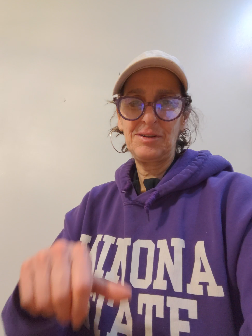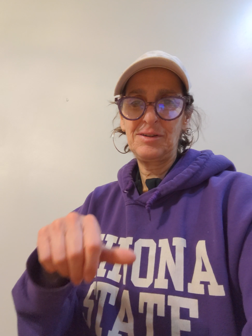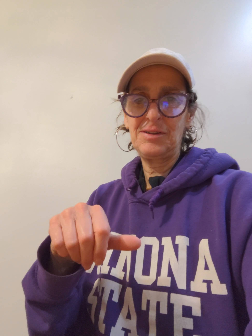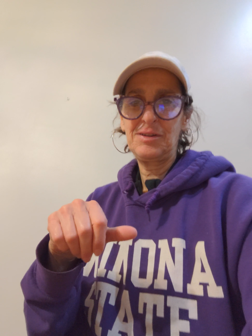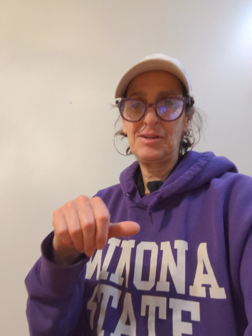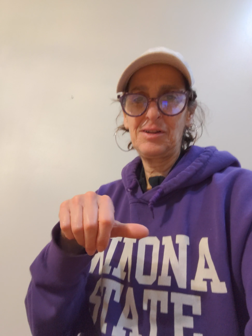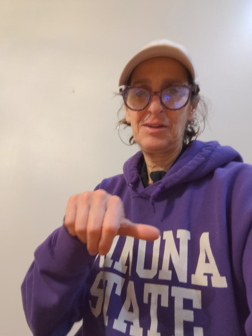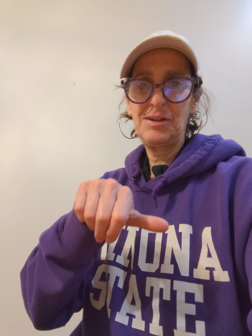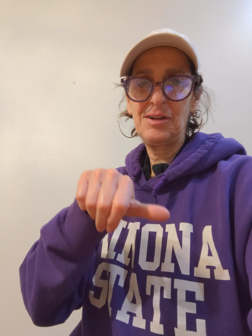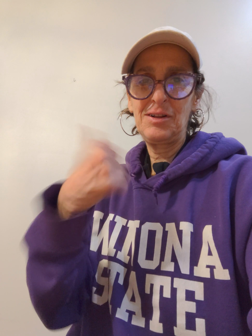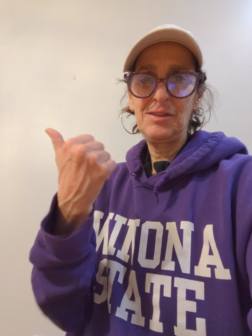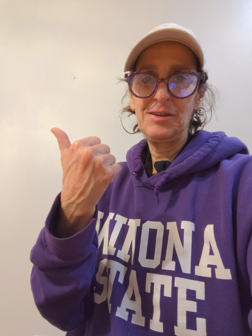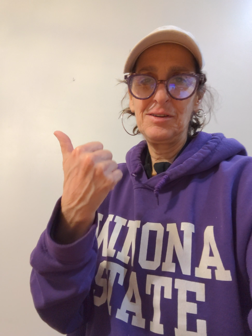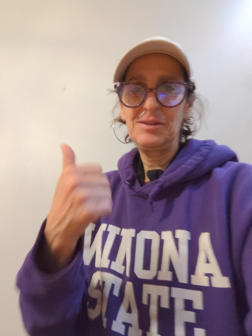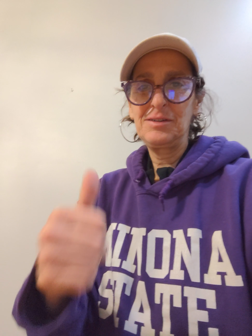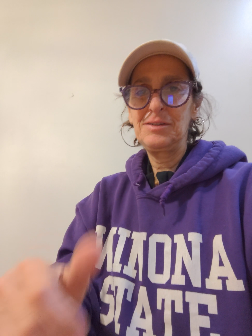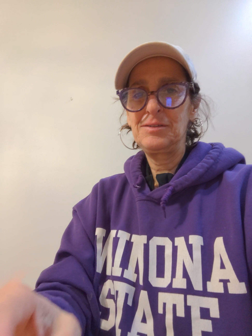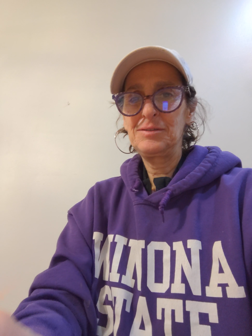another